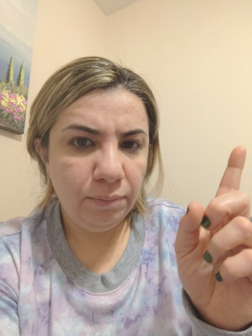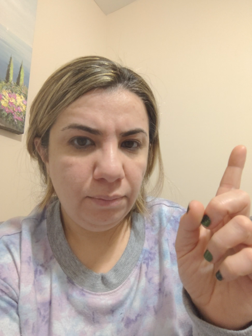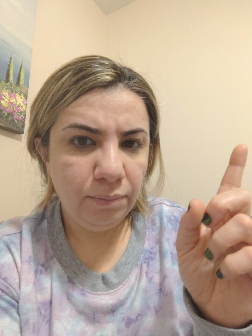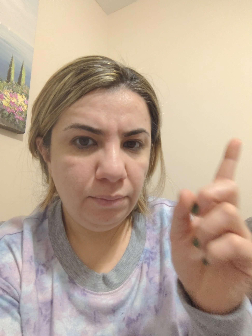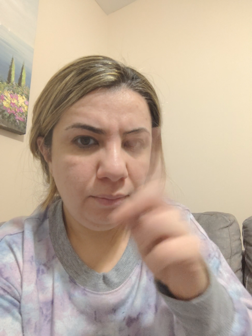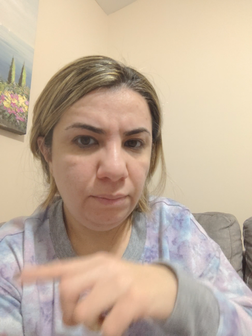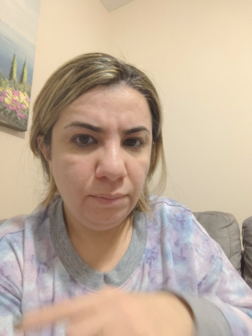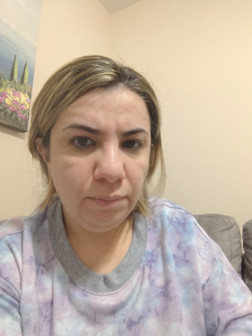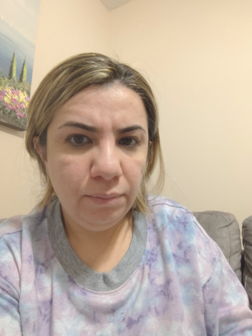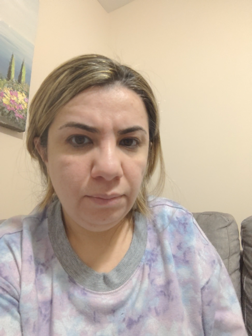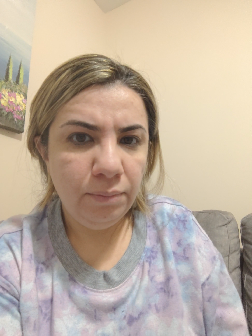mouse